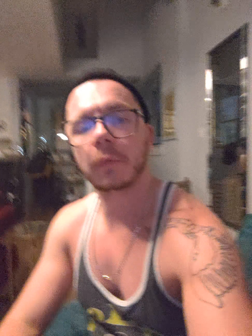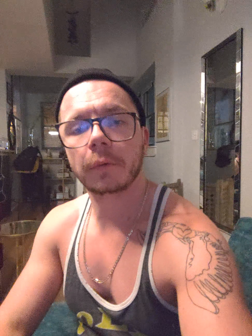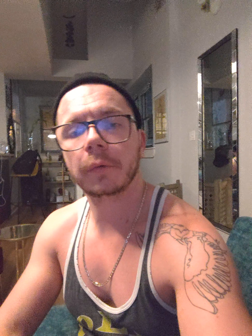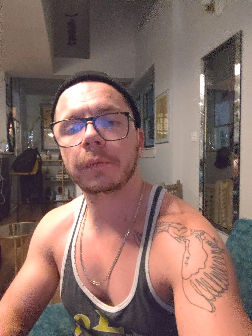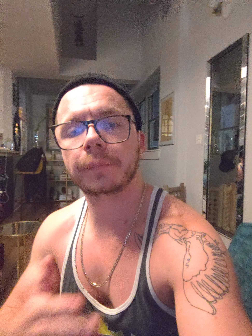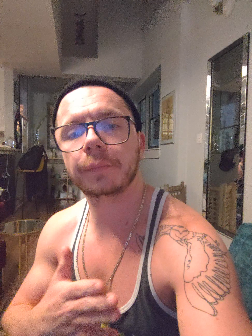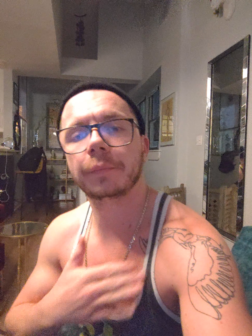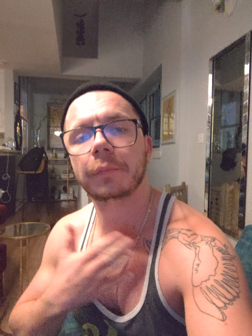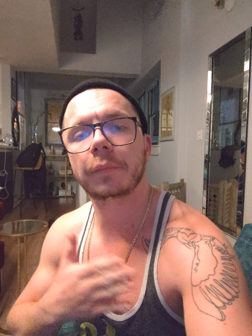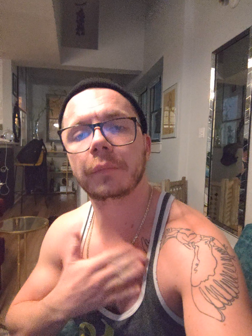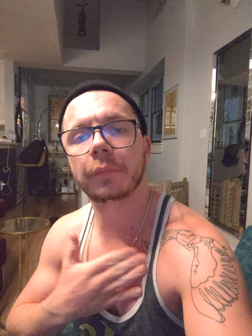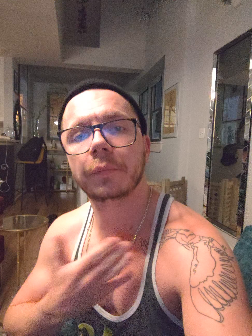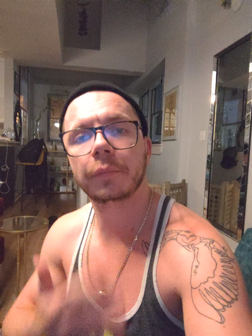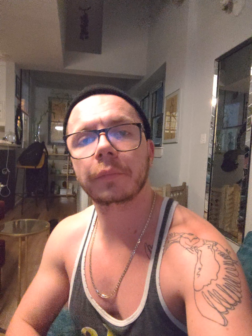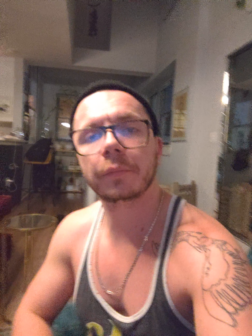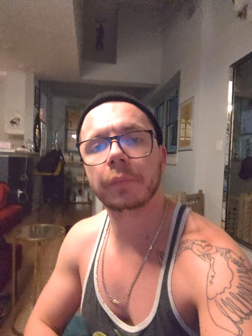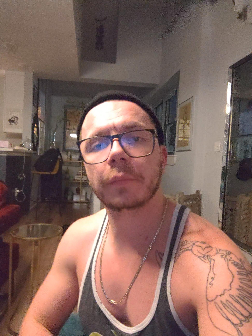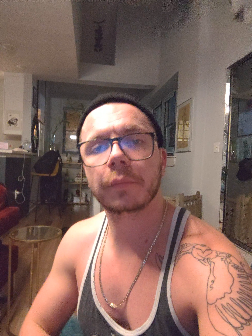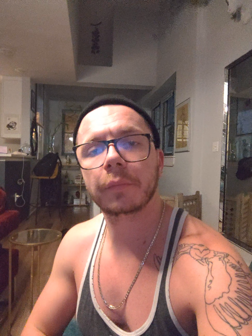happy